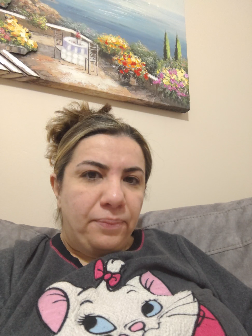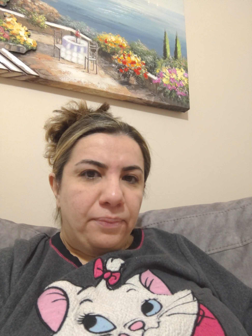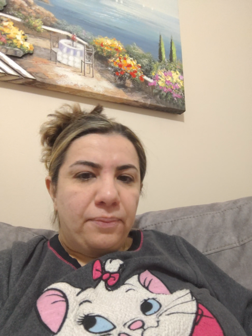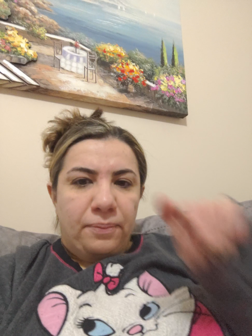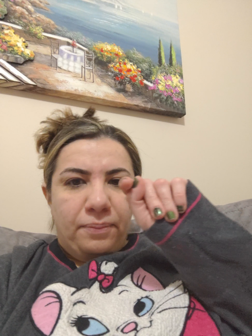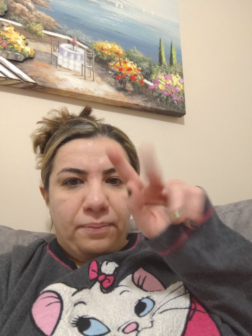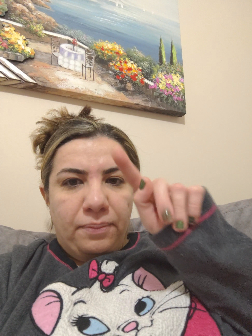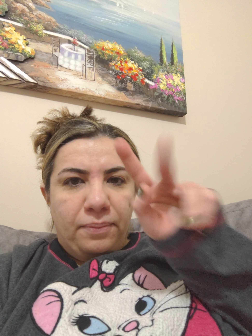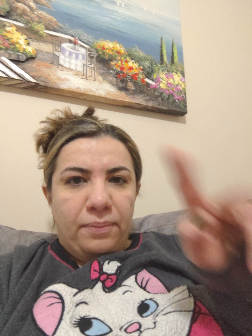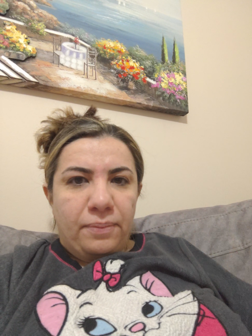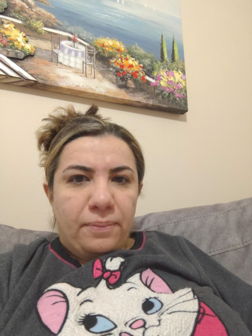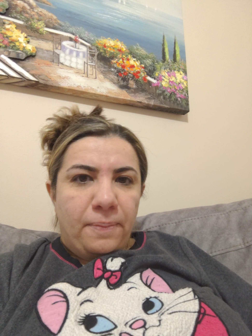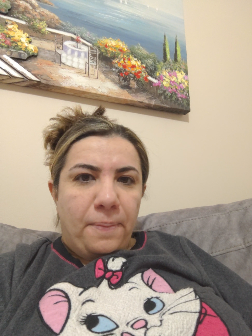TV